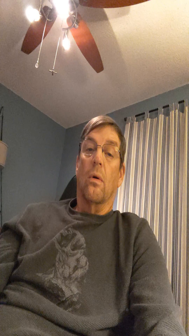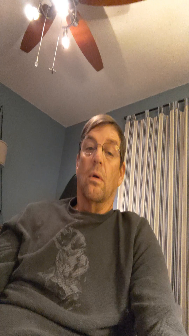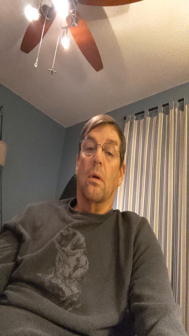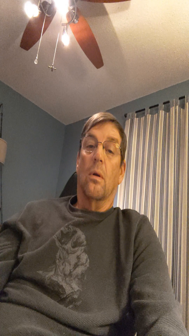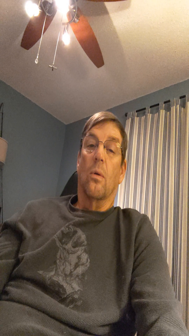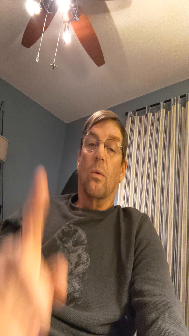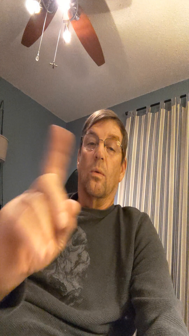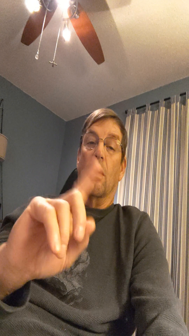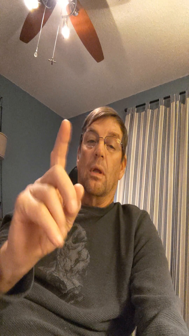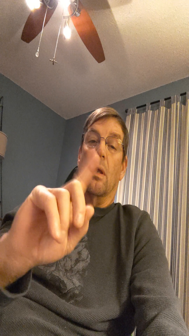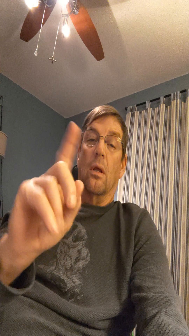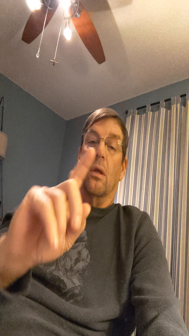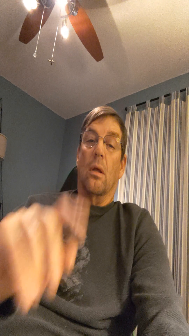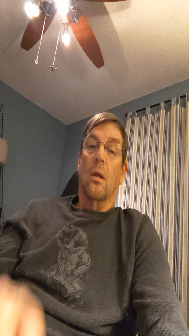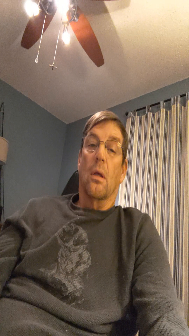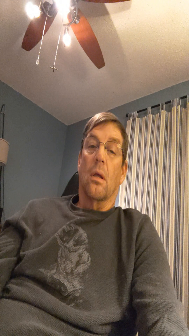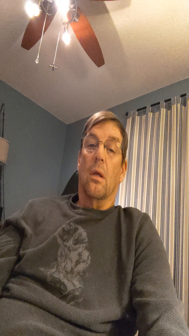where